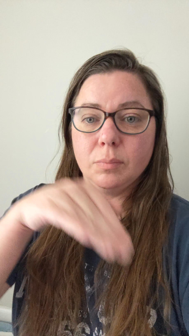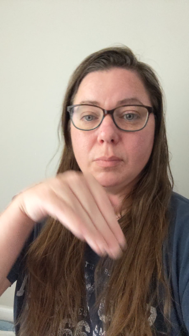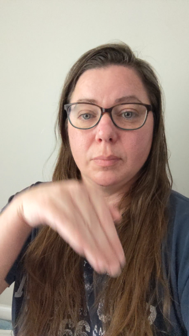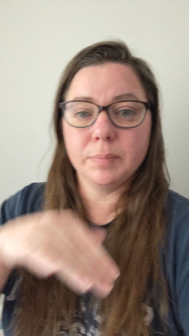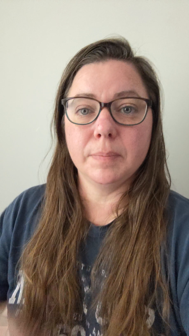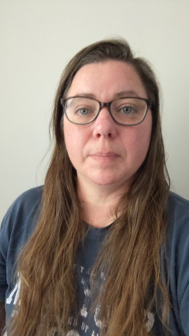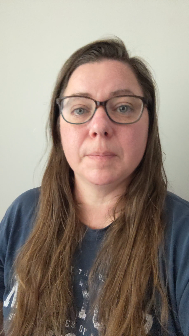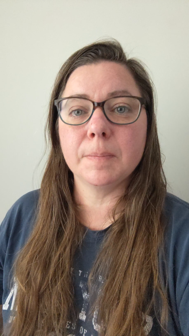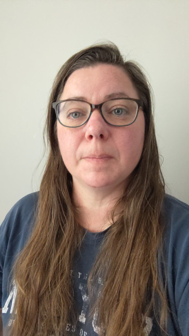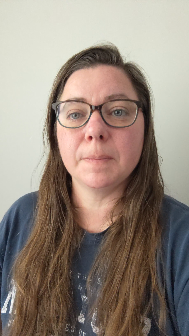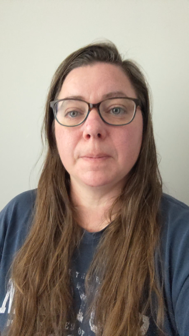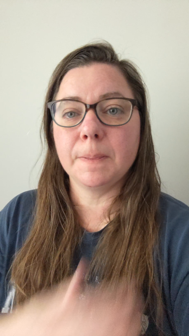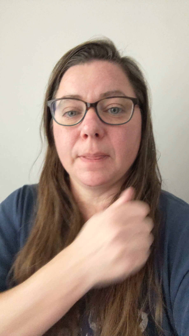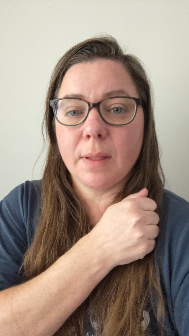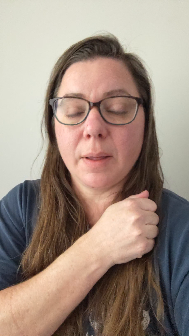hug